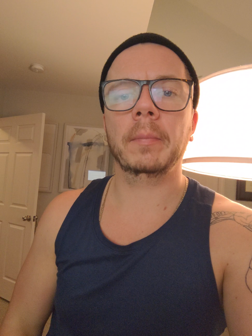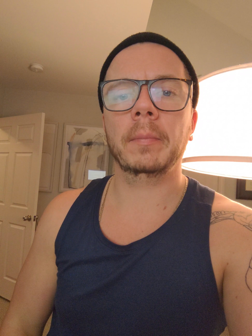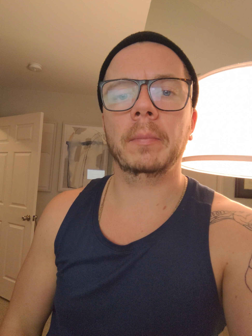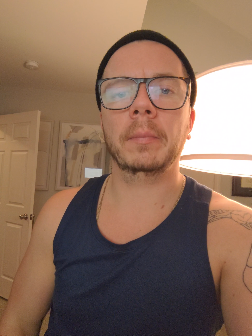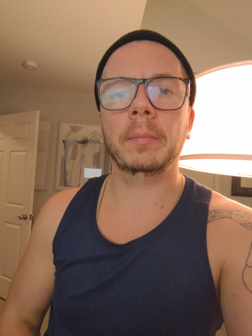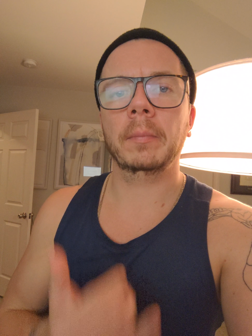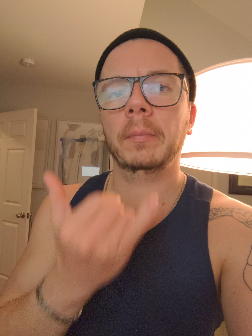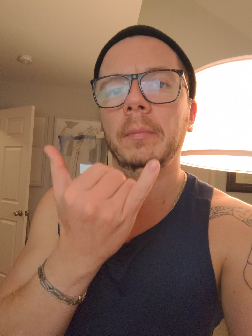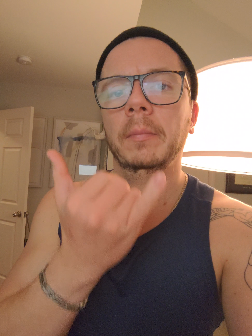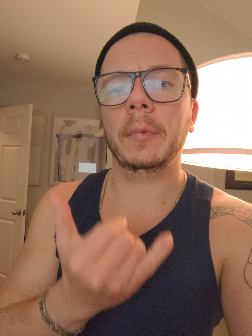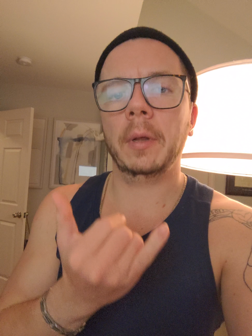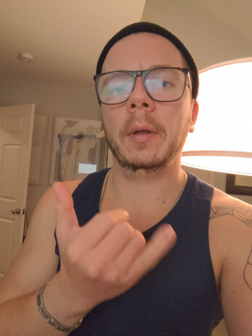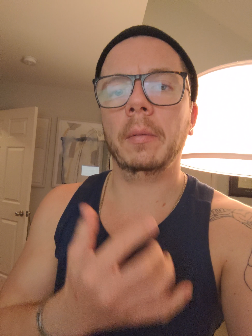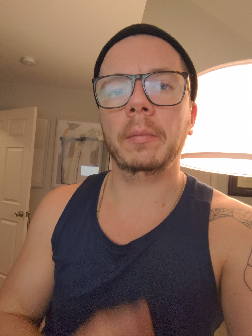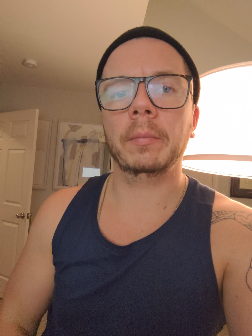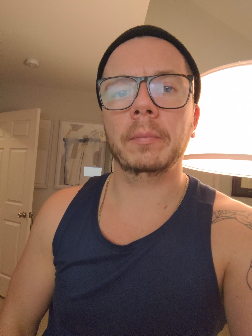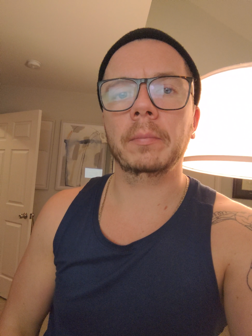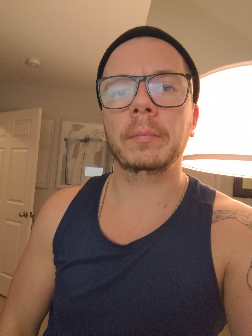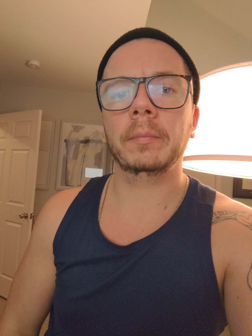now